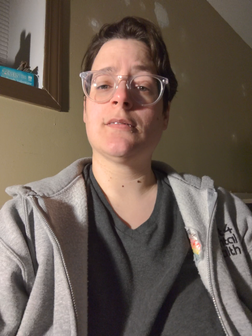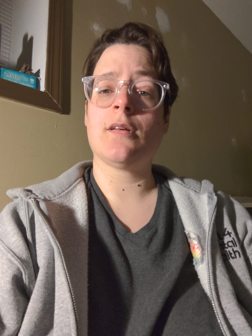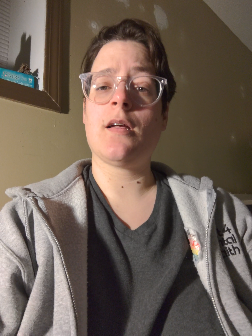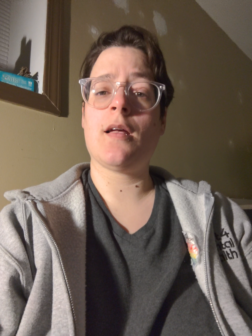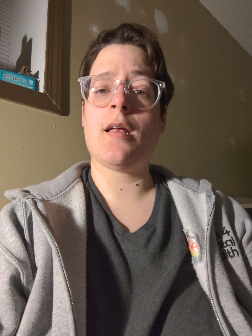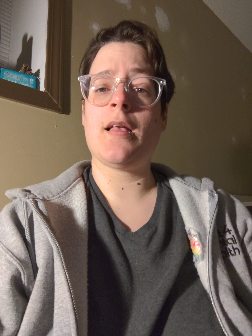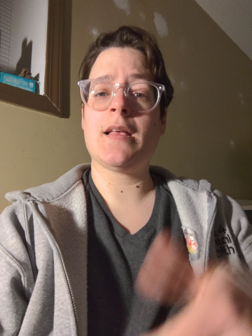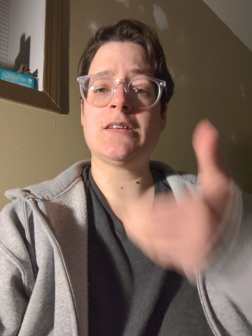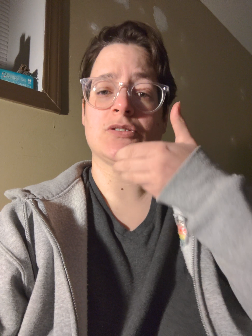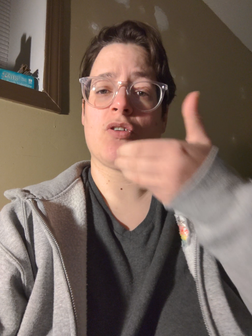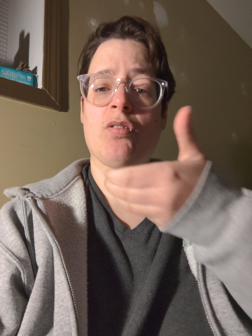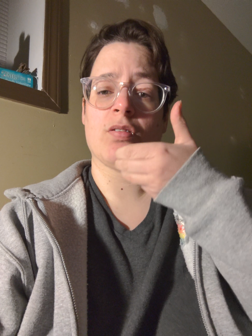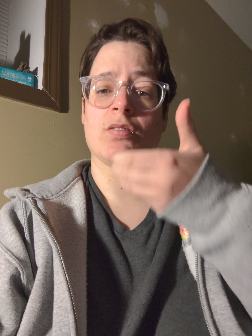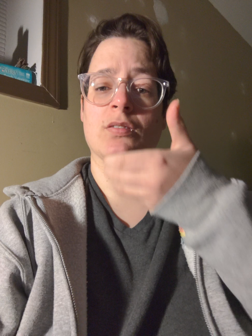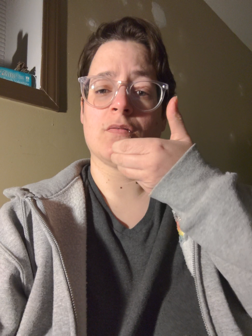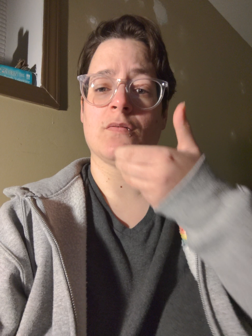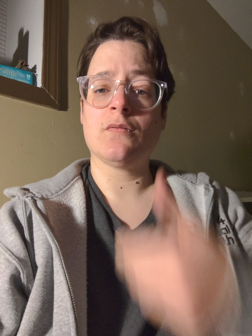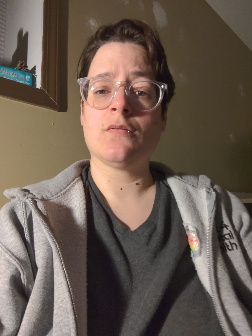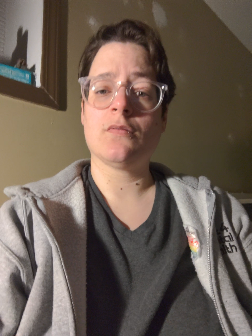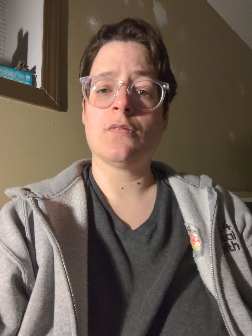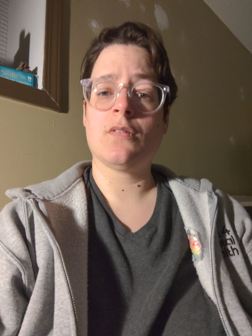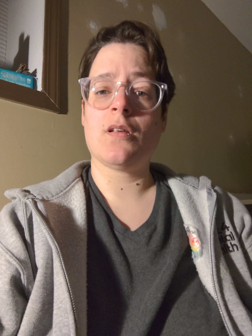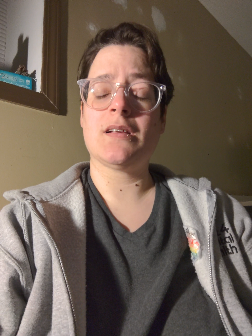cereal